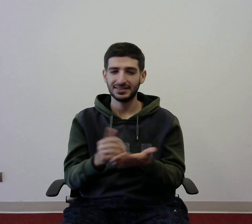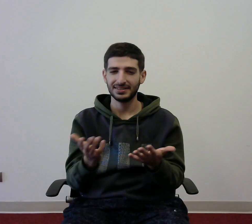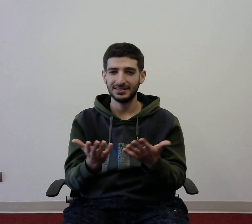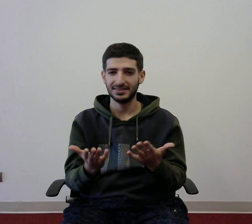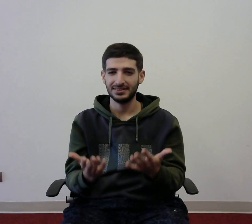nədir